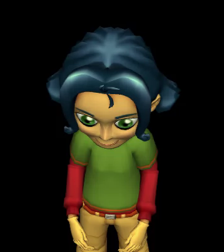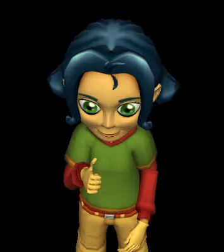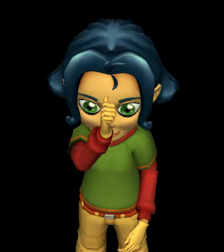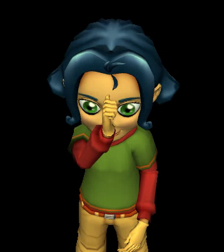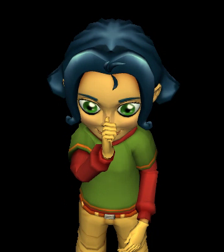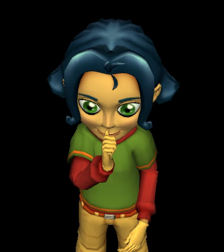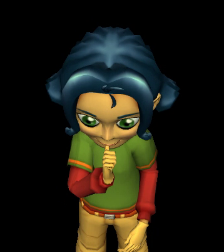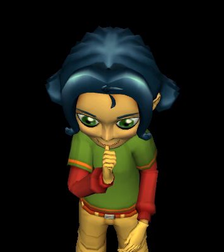متحف